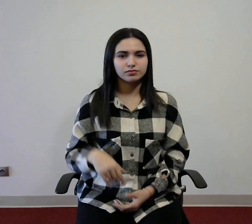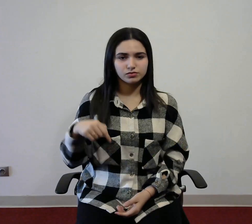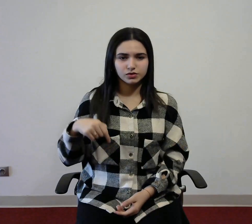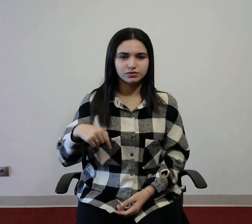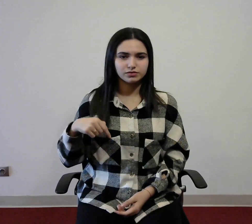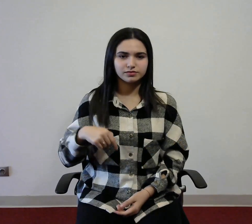burda